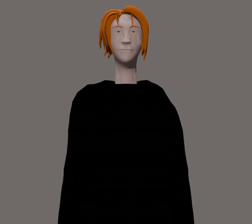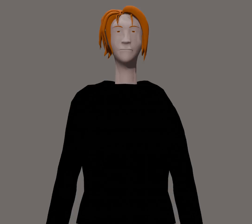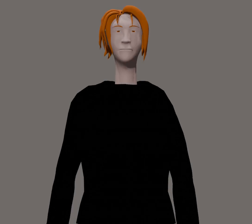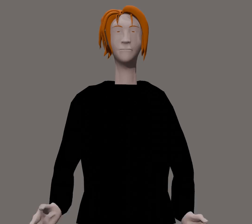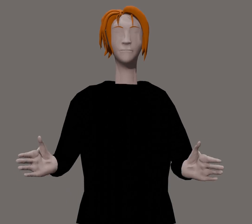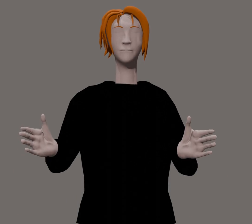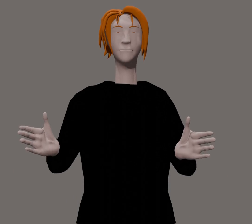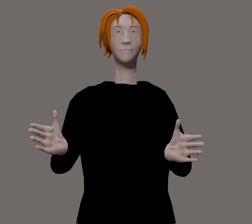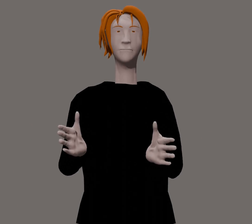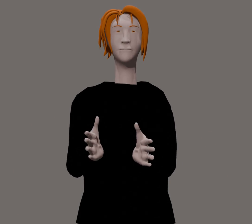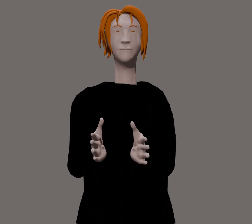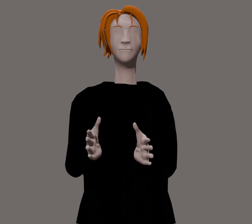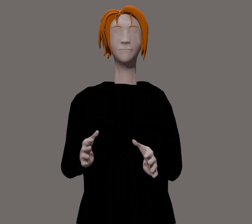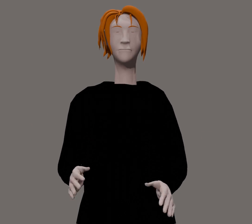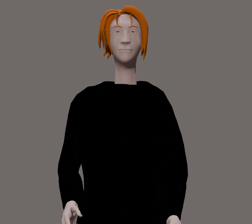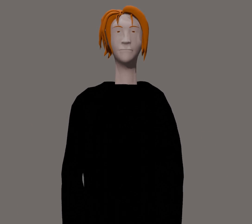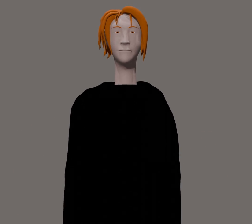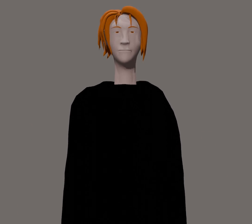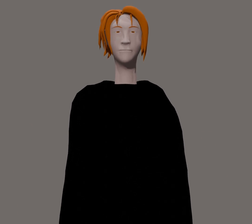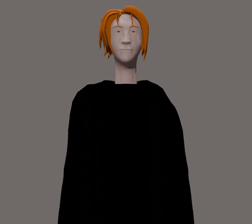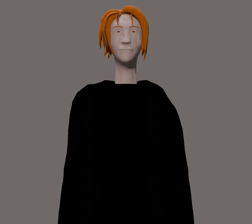Compact